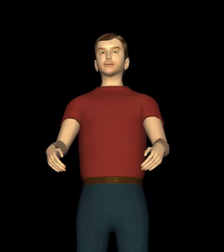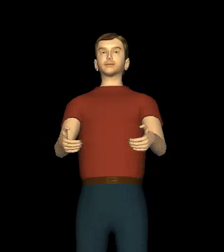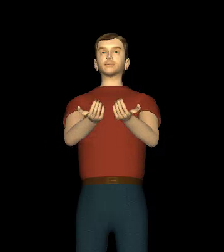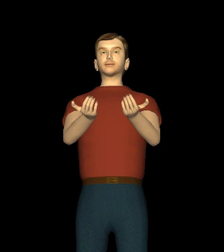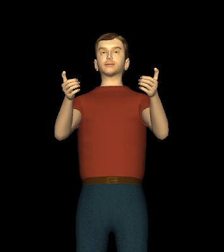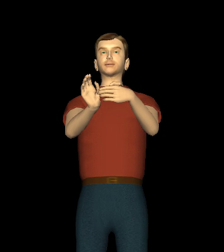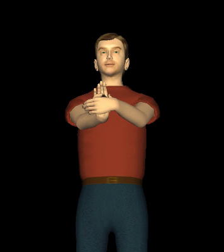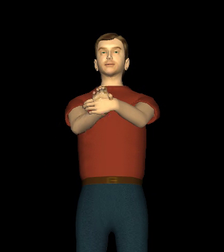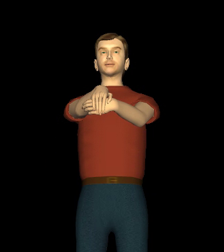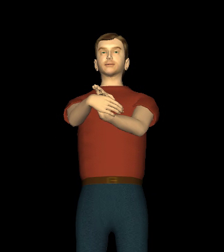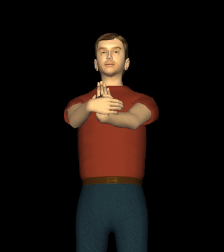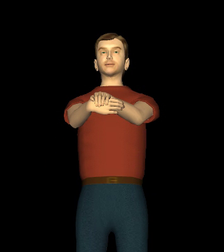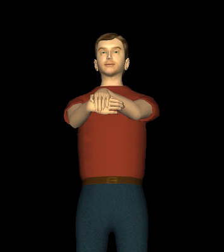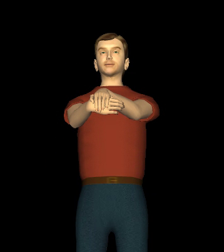مغسلة